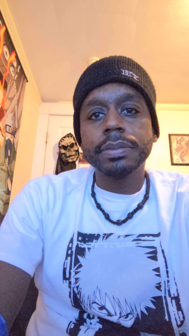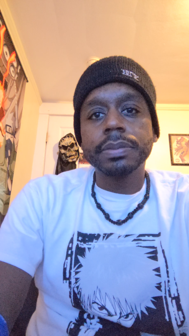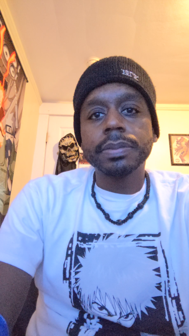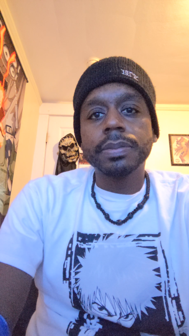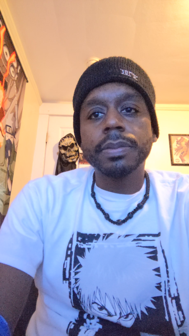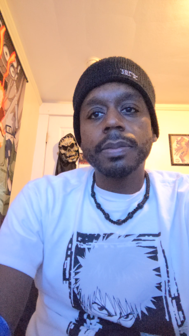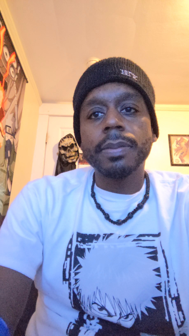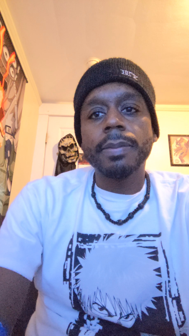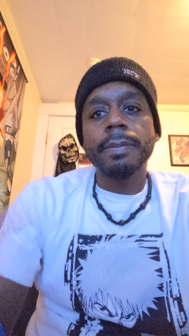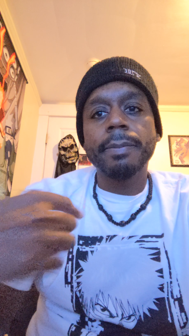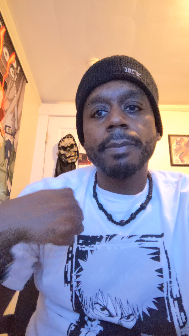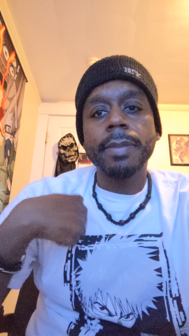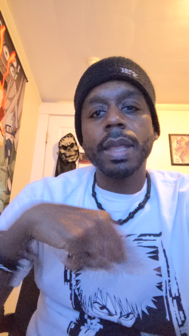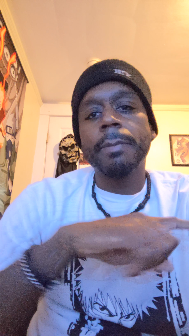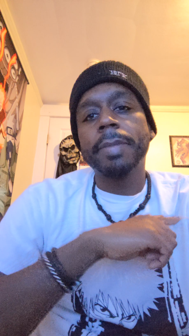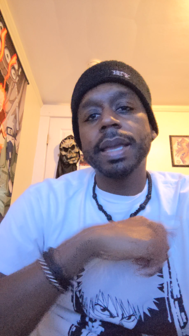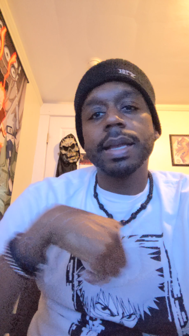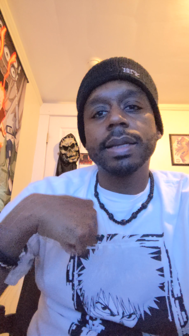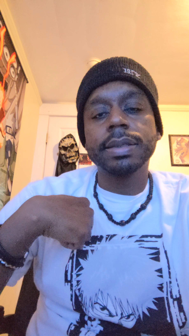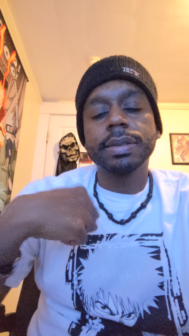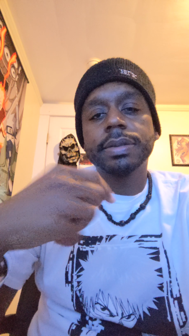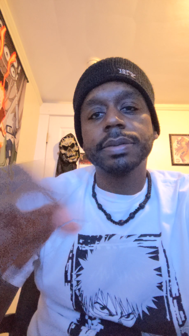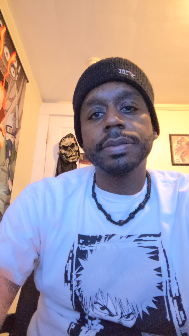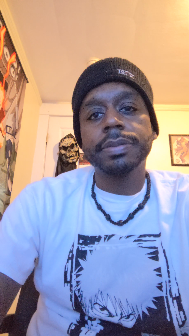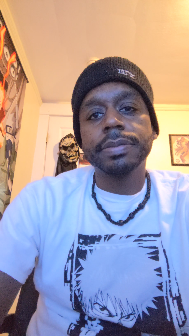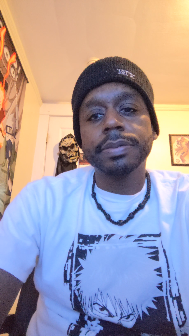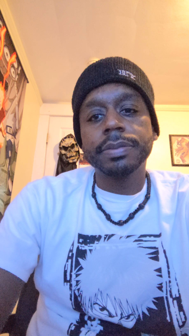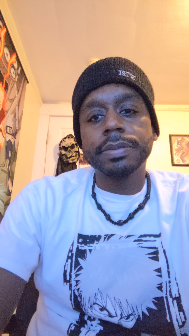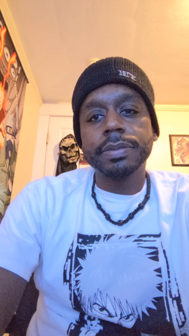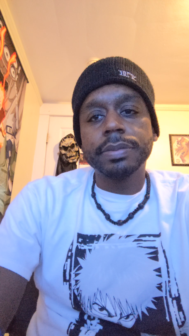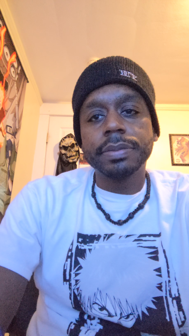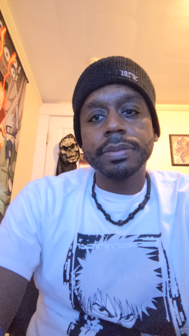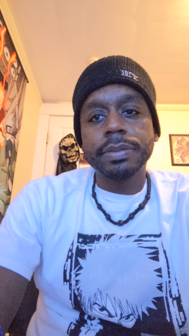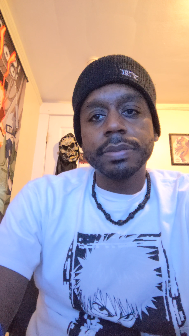bib